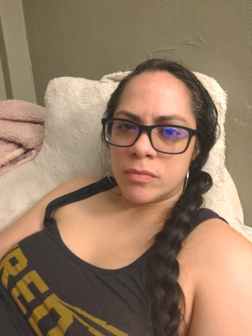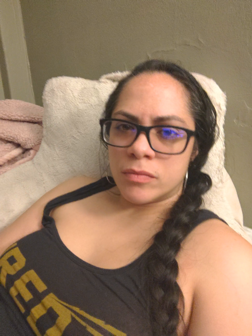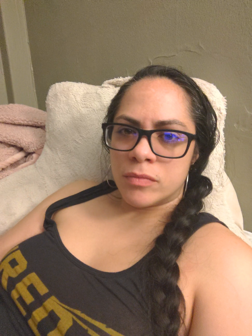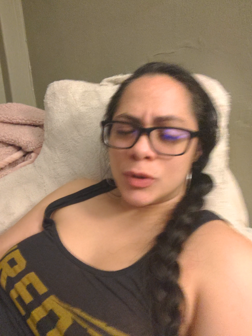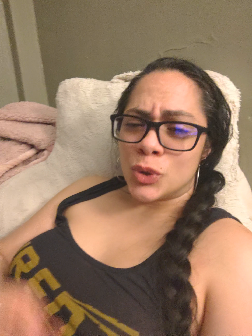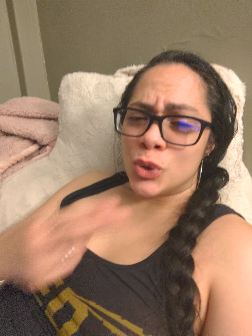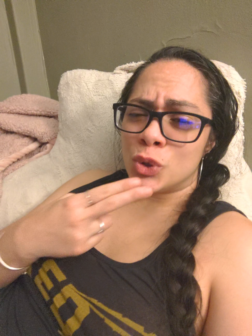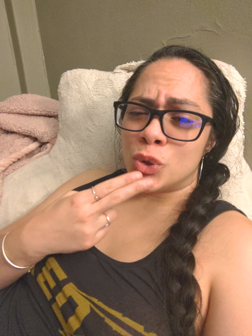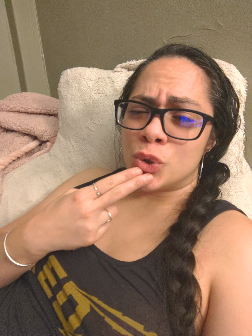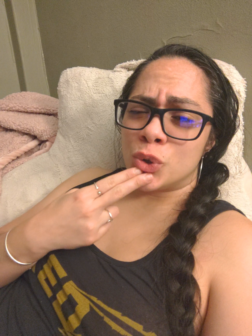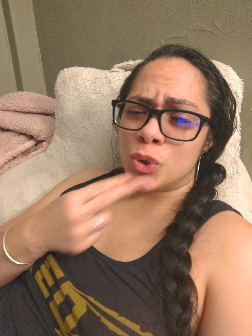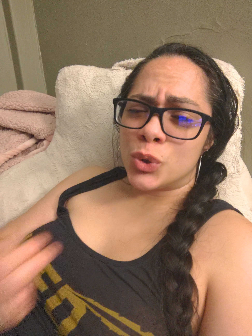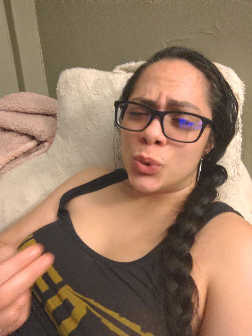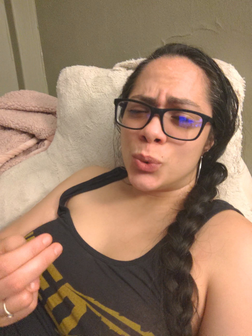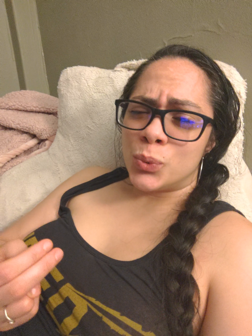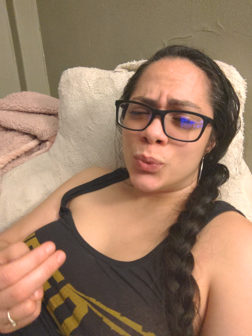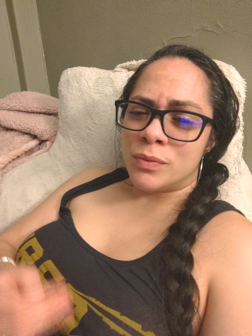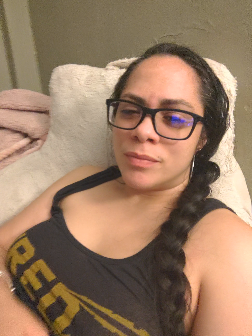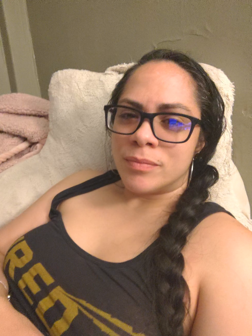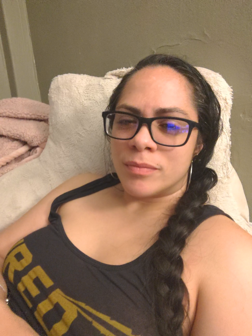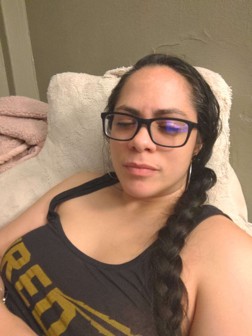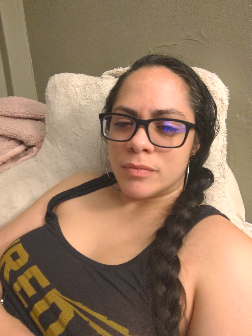cute